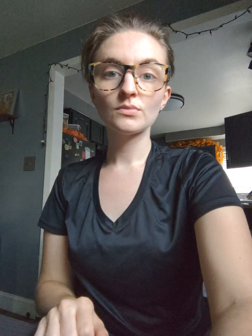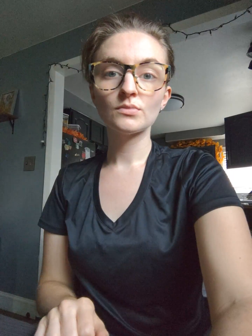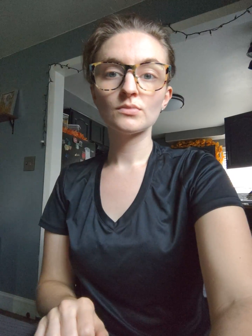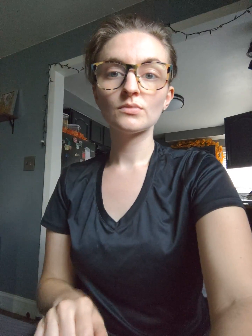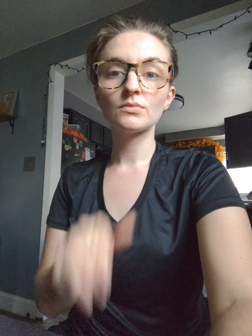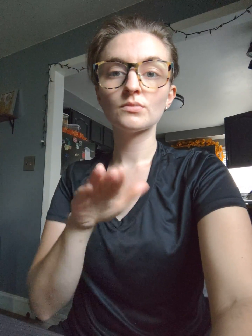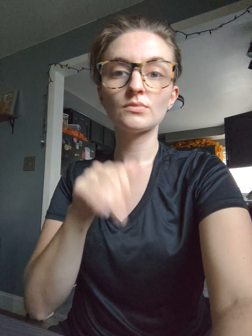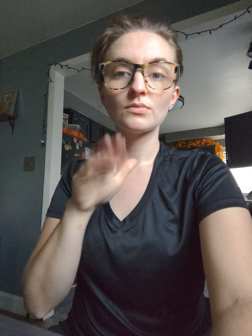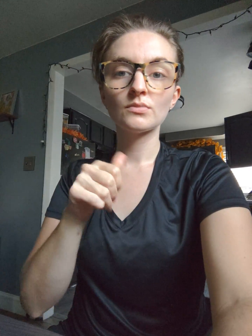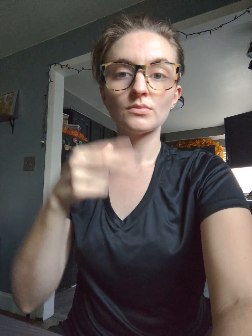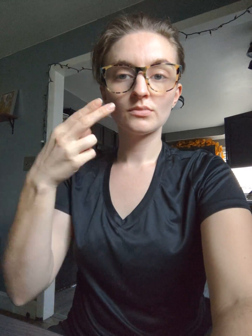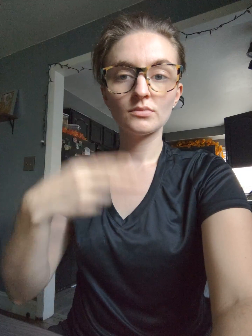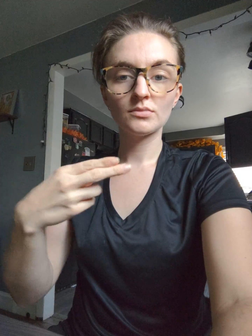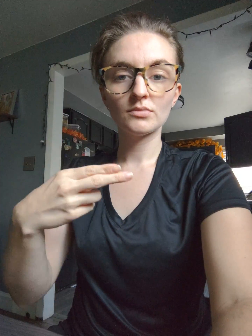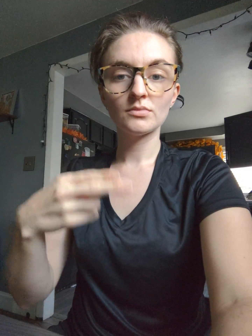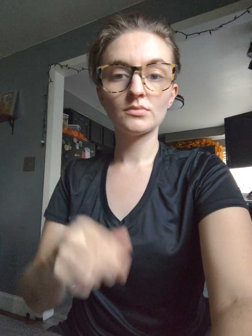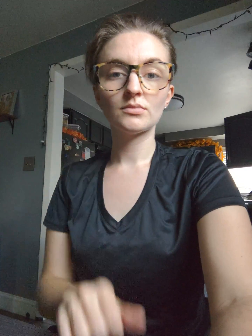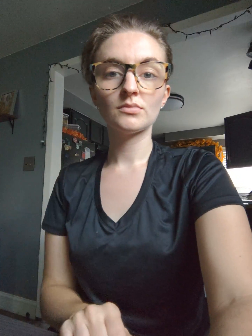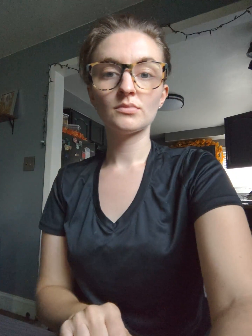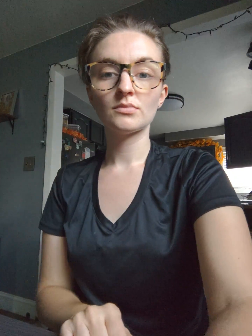pet's name